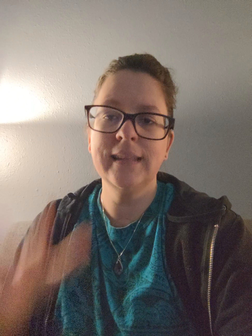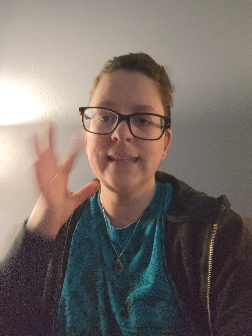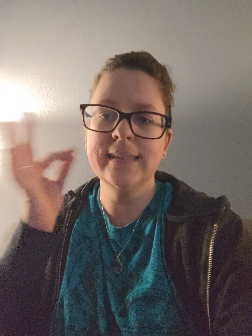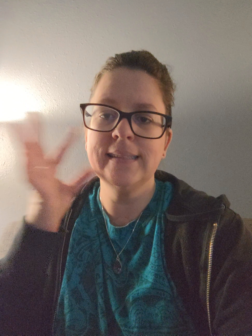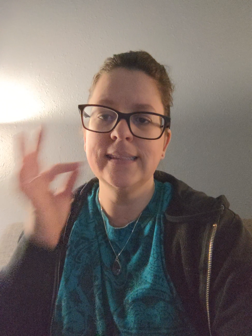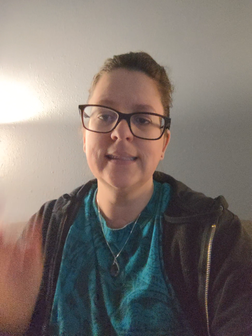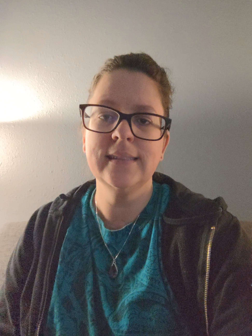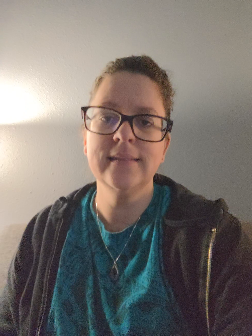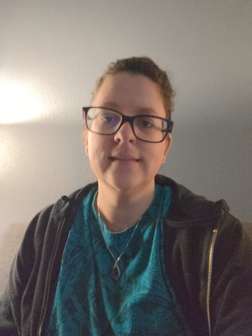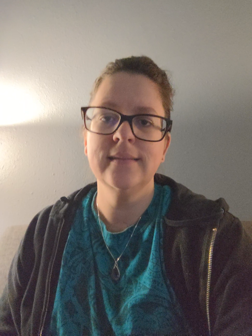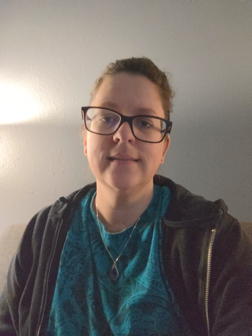kitty